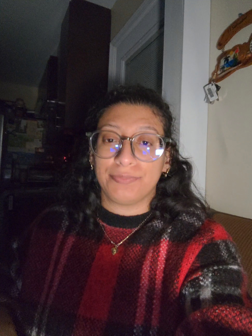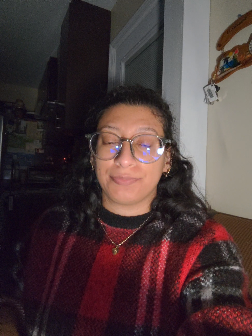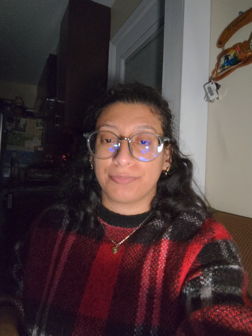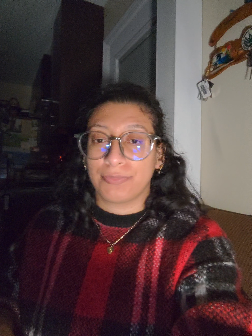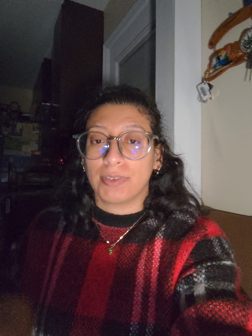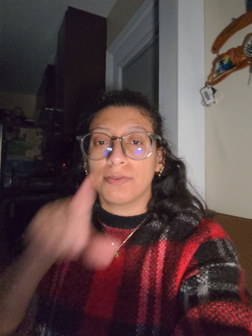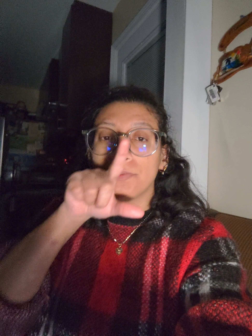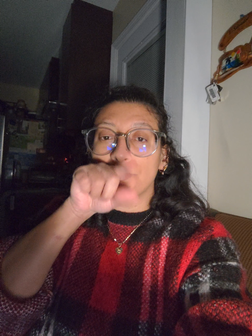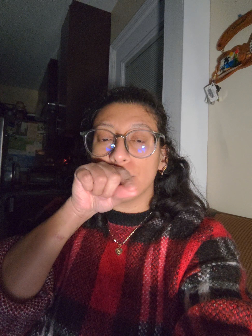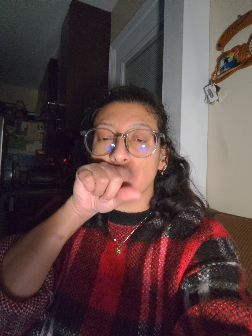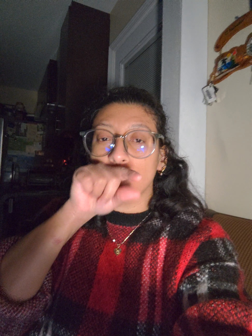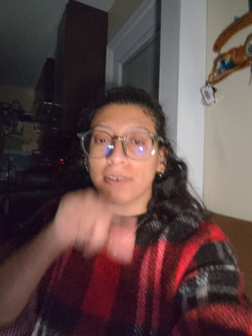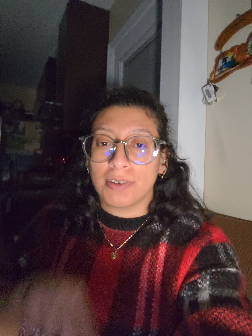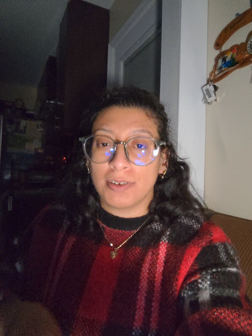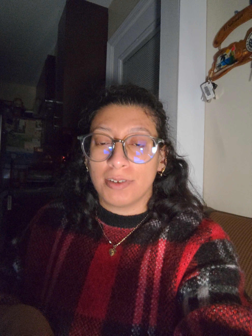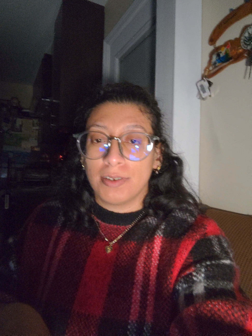bird